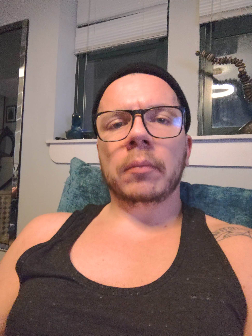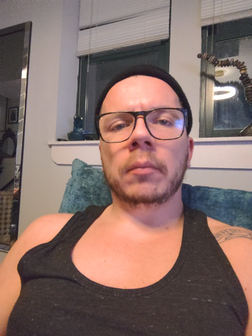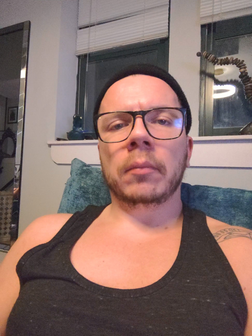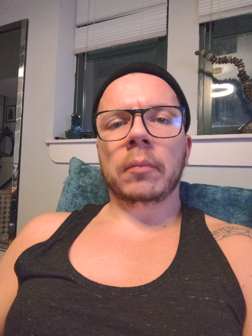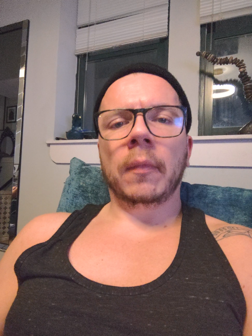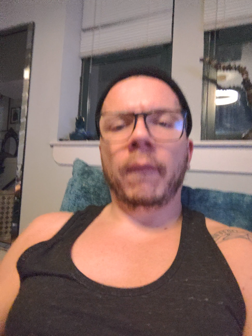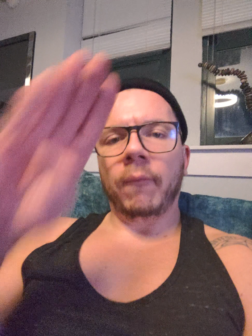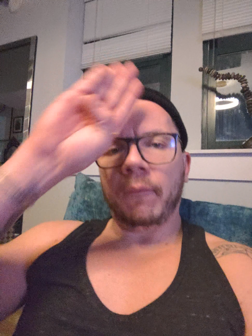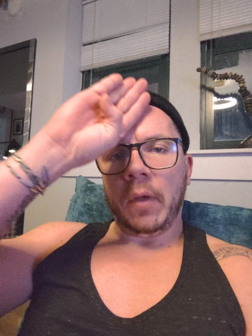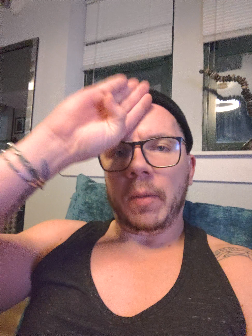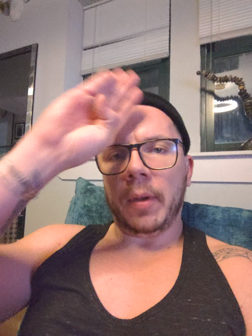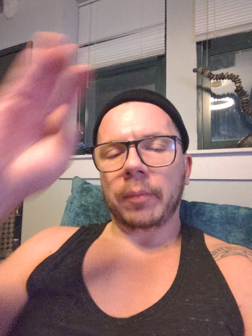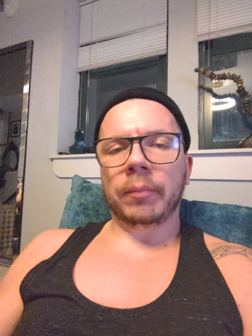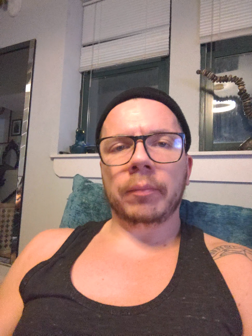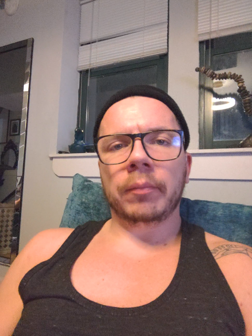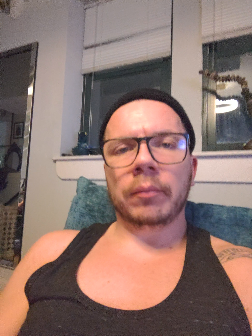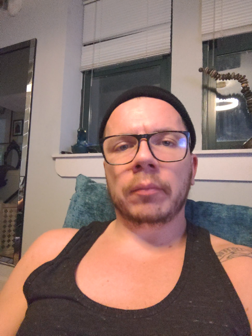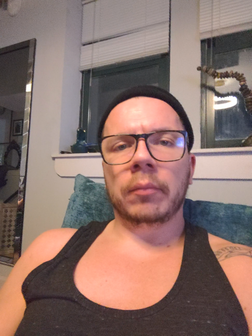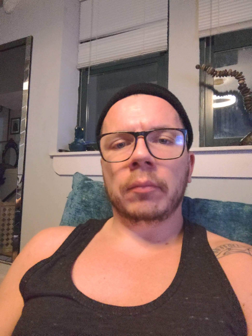fireman